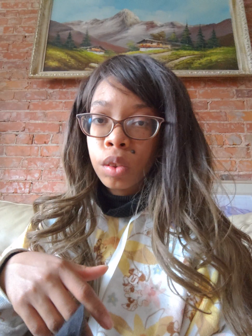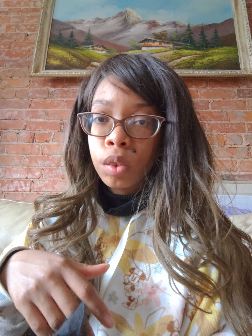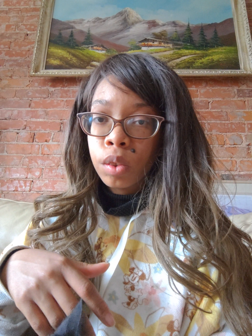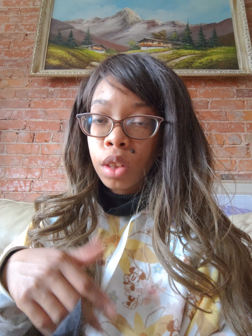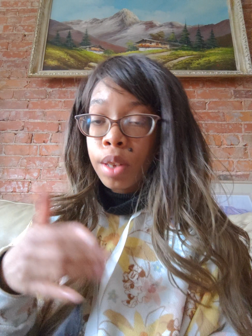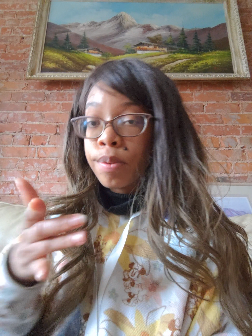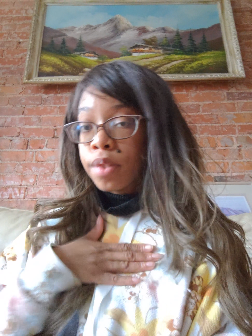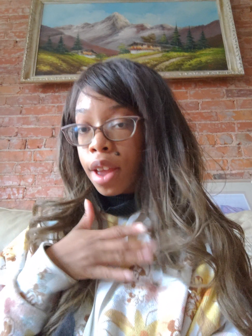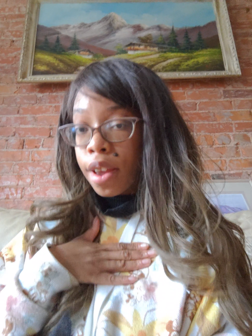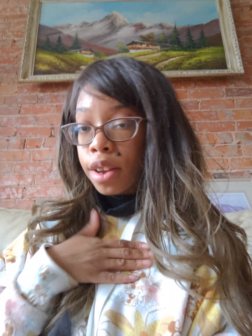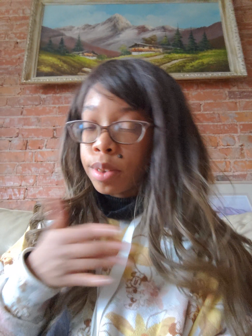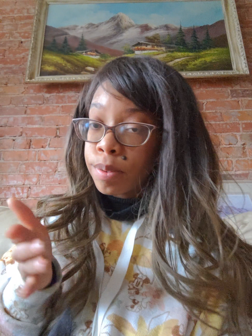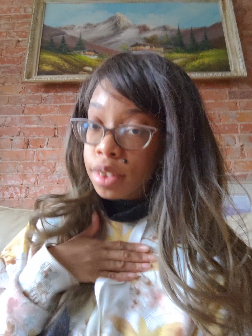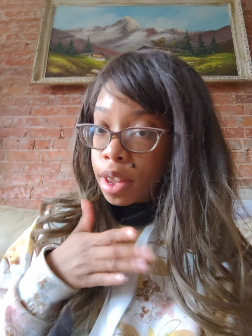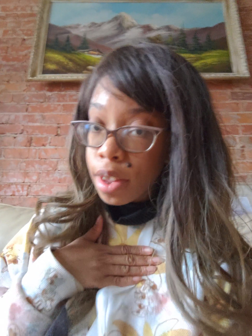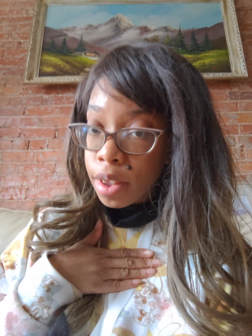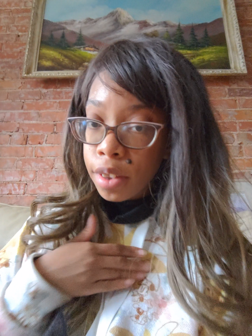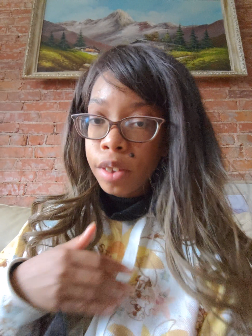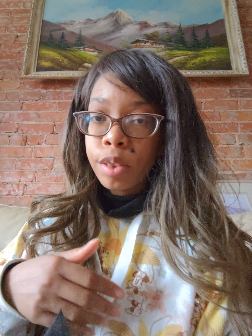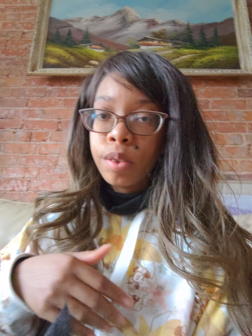my